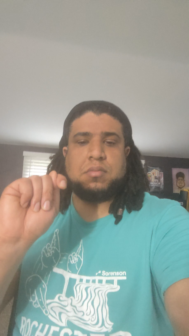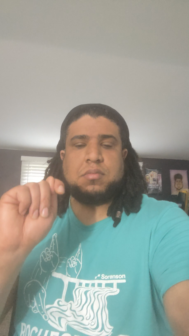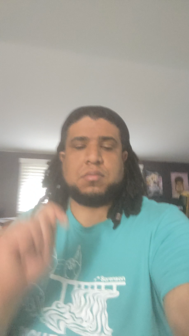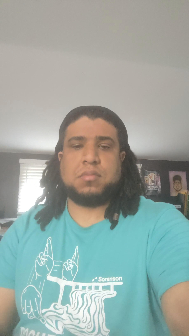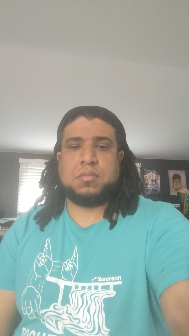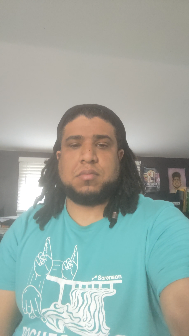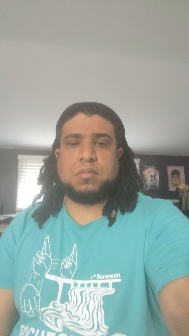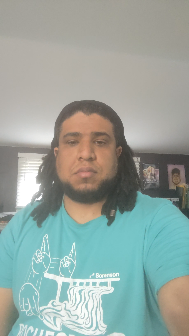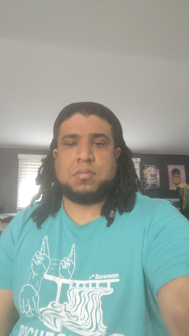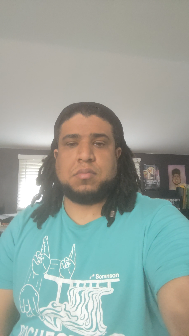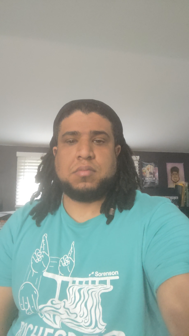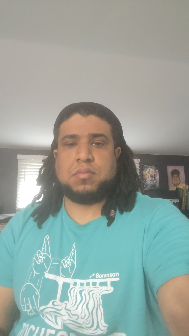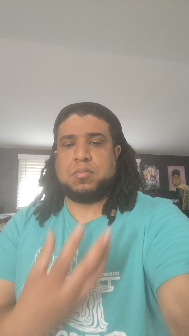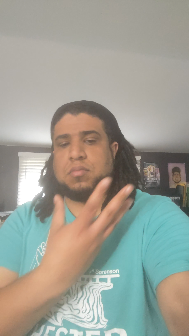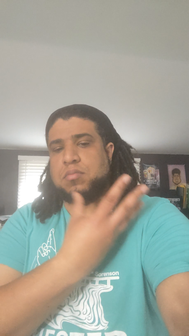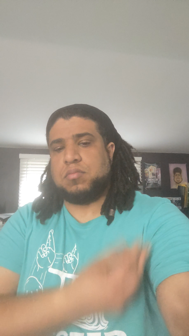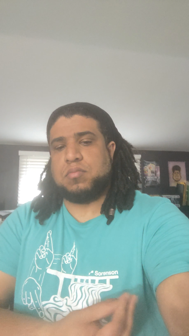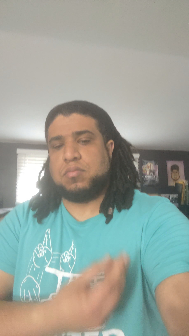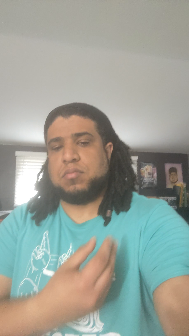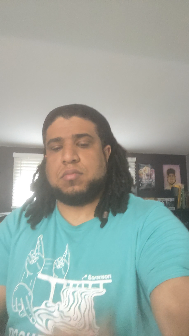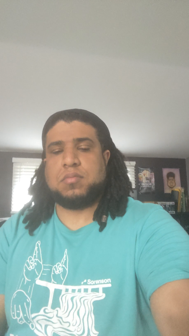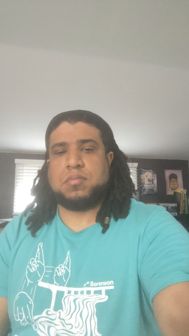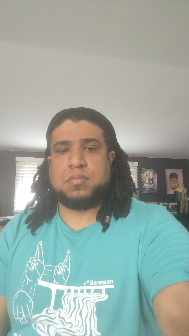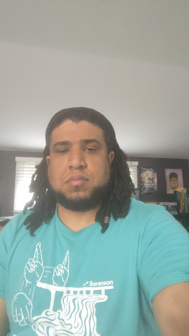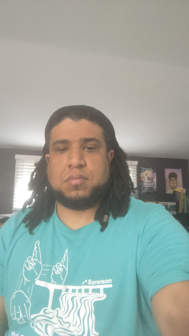poor